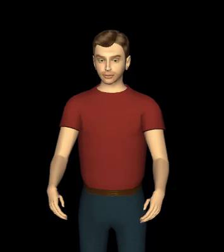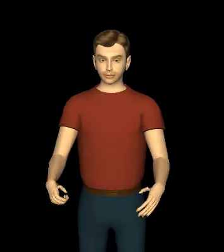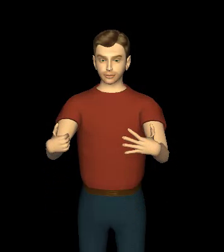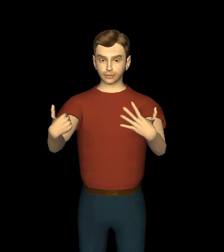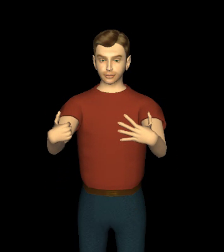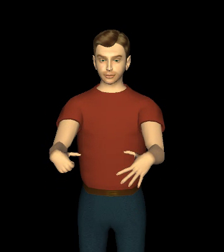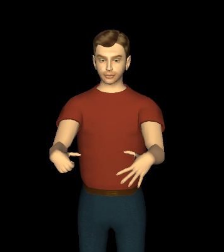16